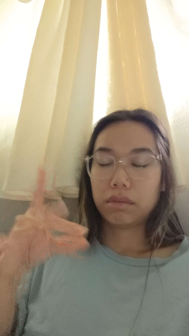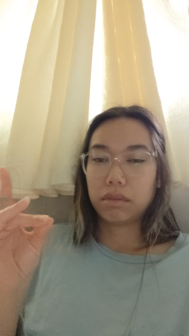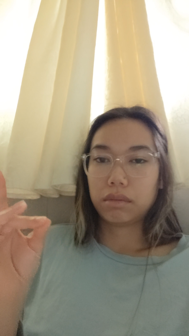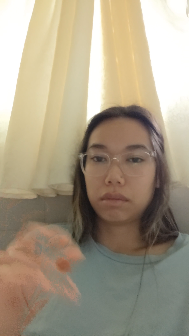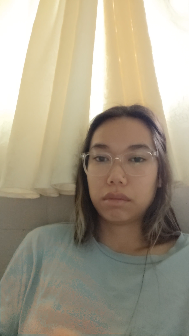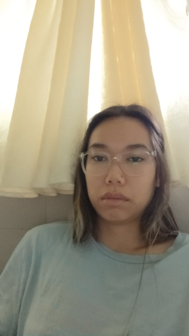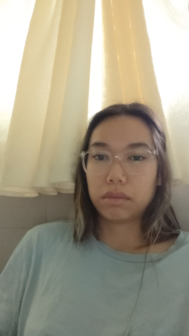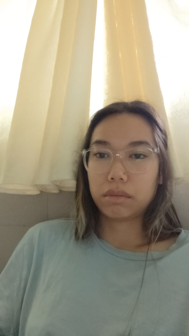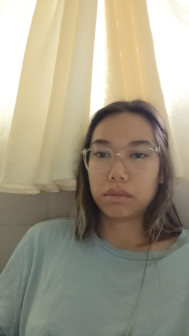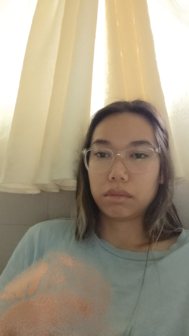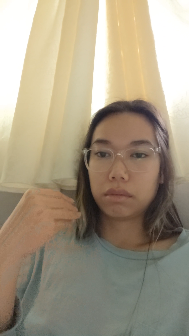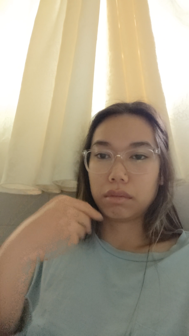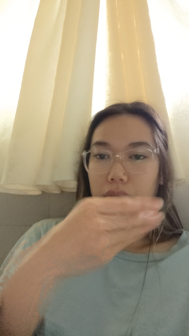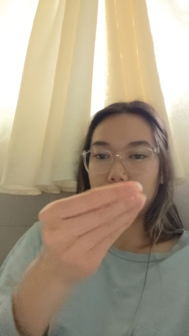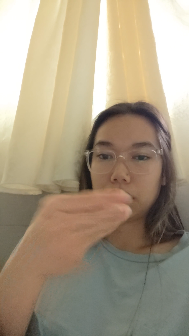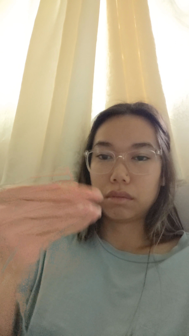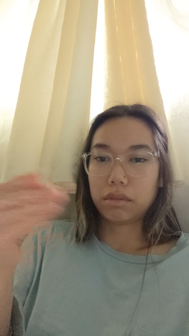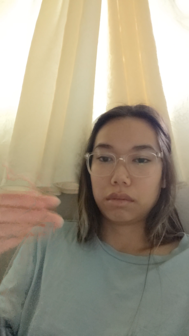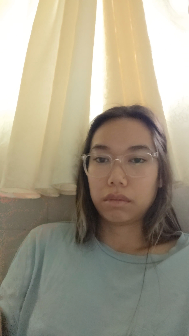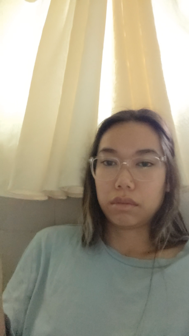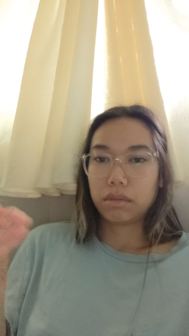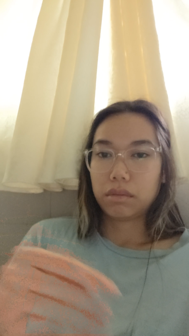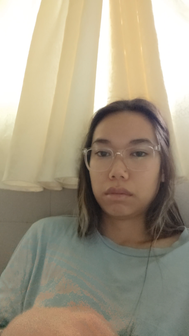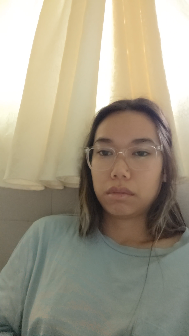shopping